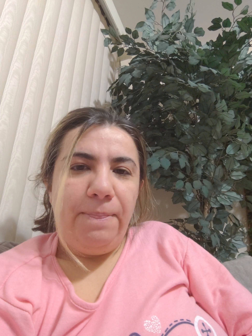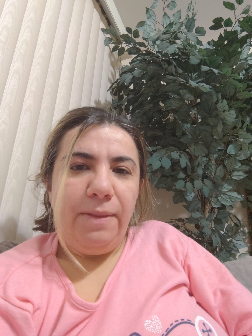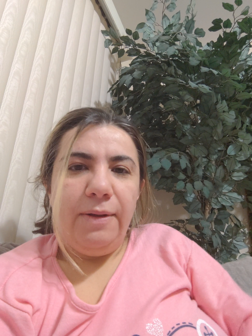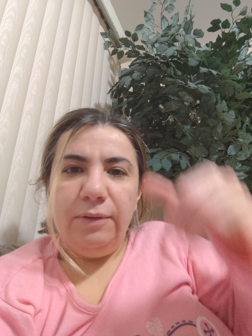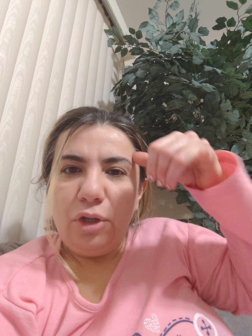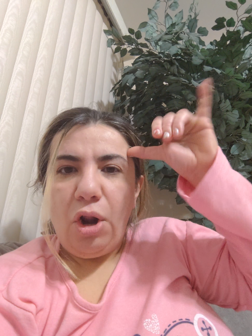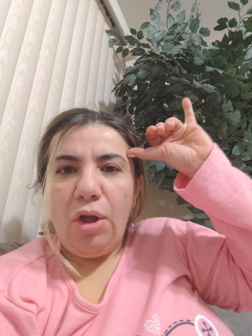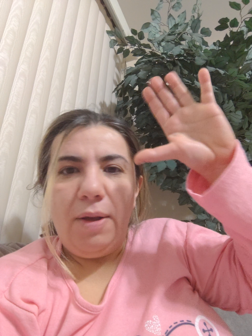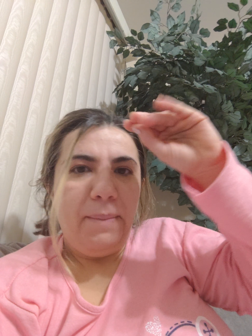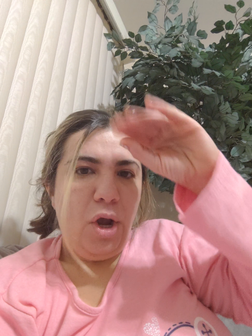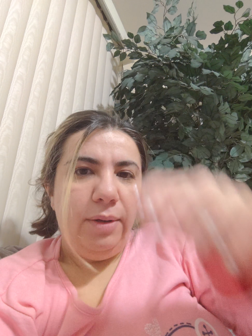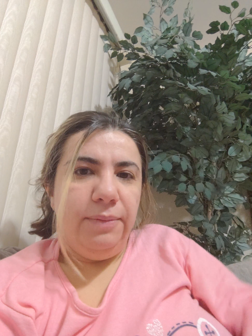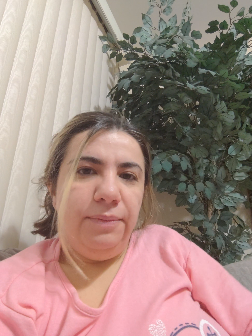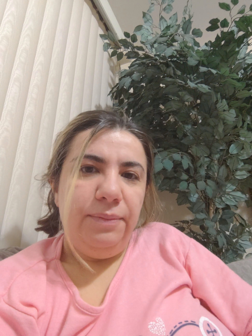cowboy